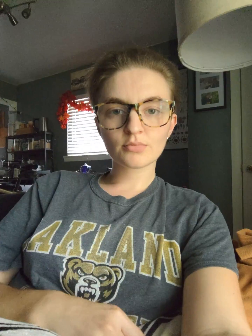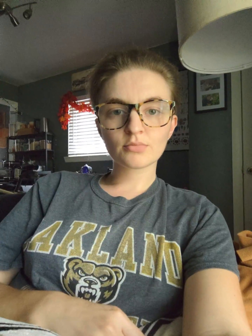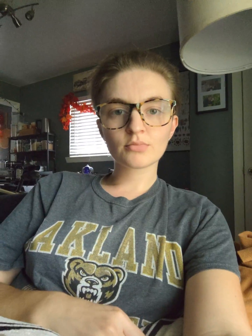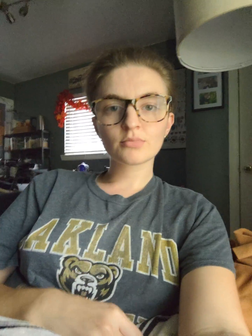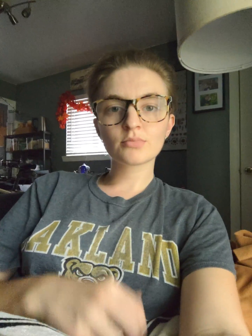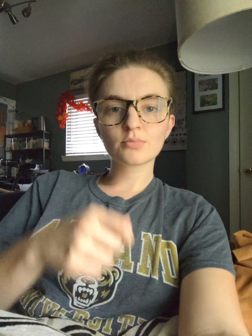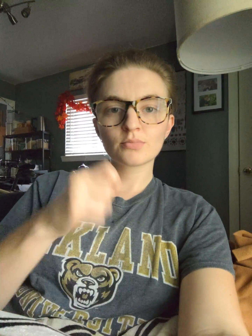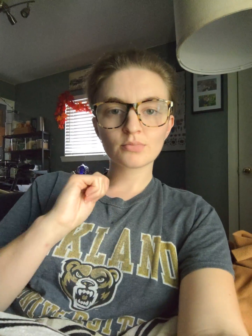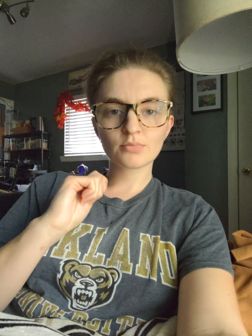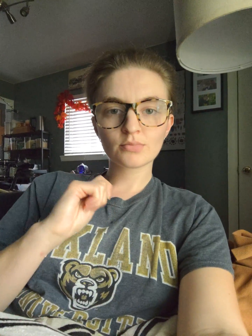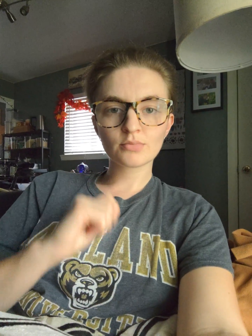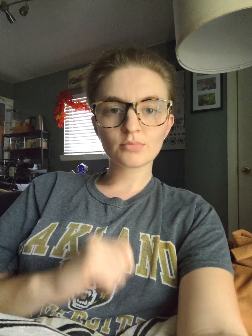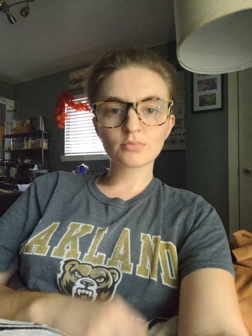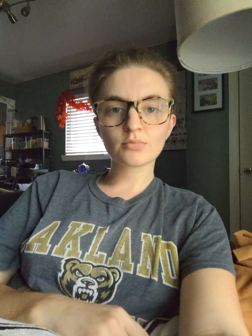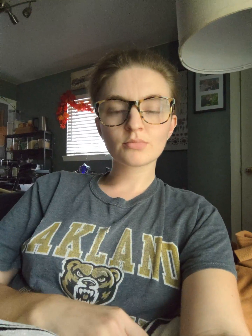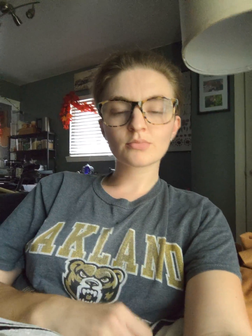rip